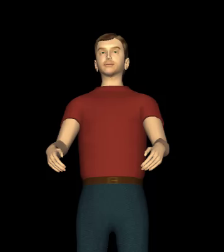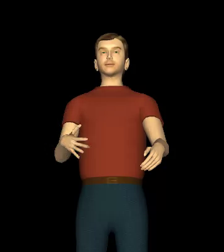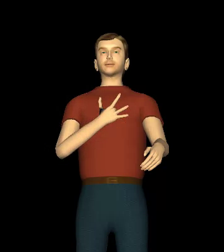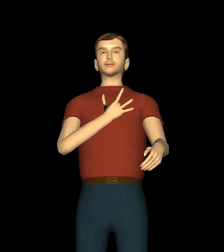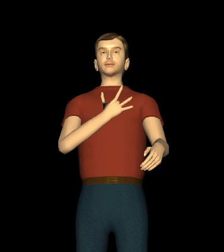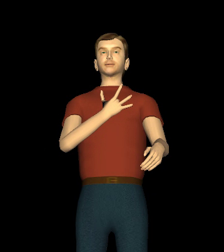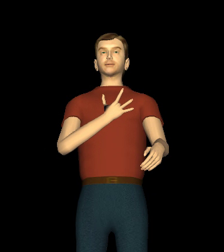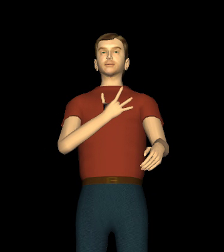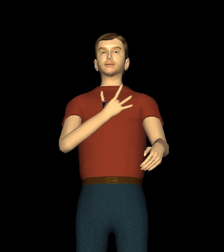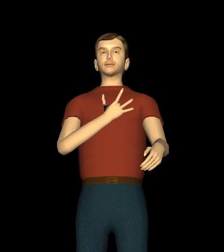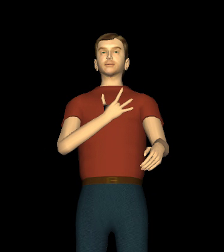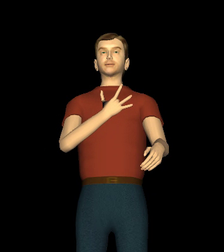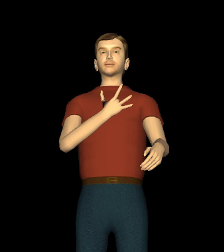قلب